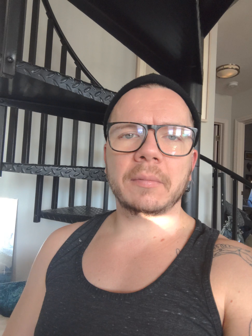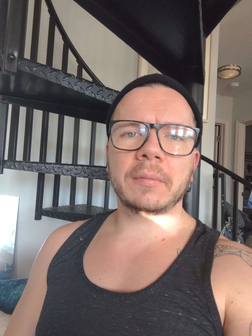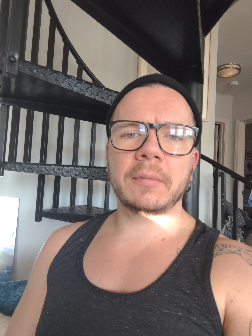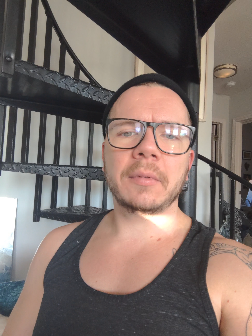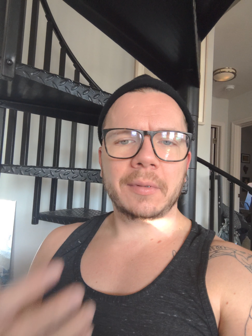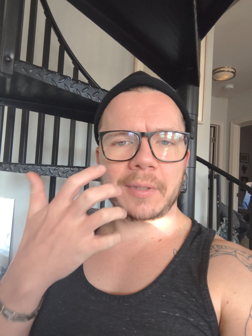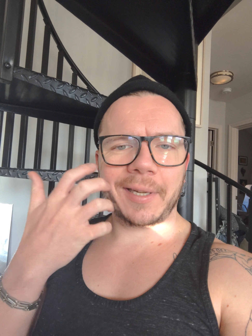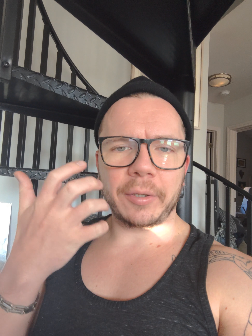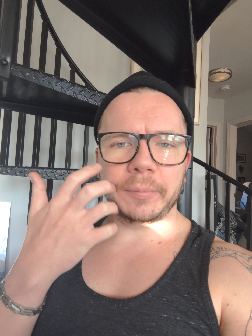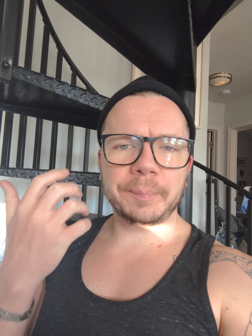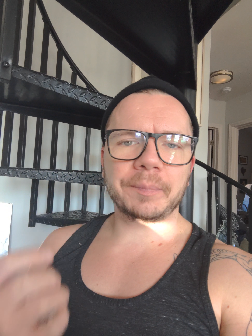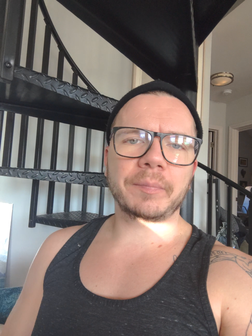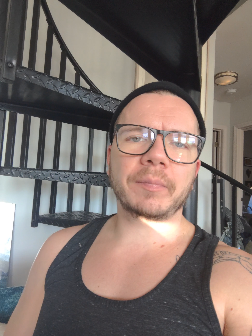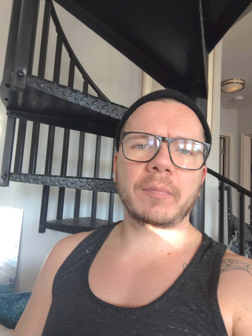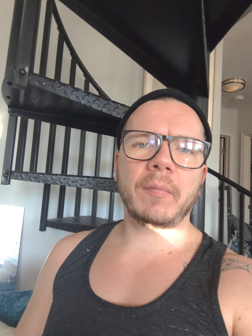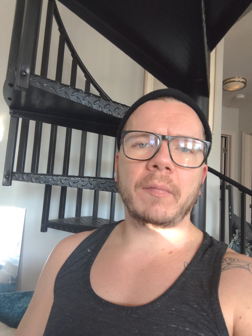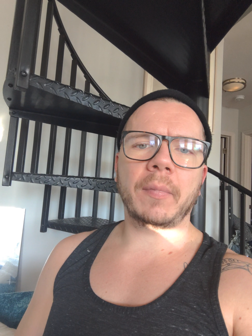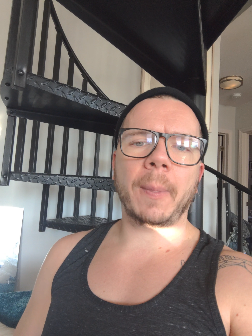tiger